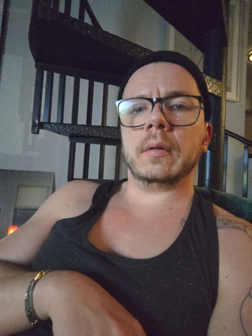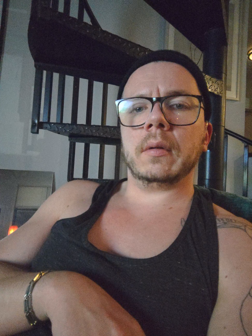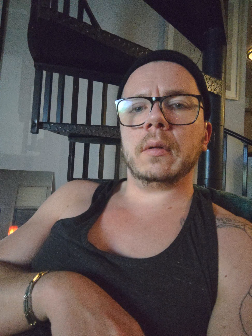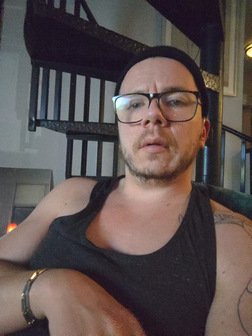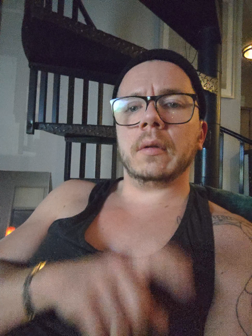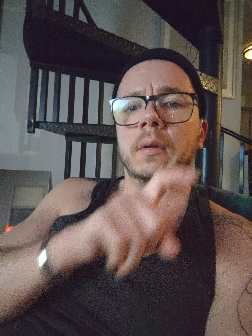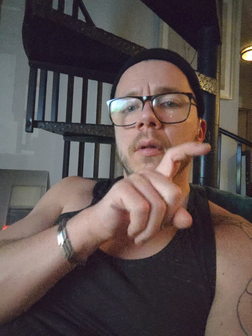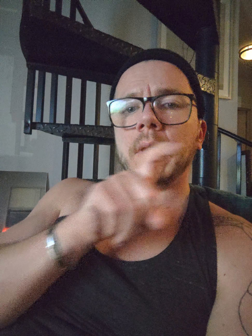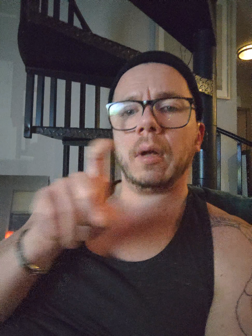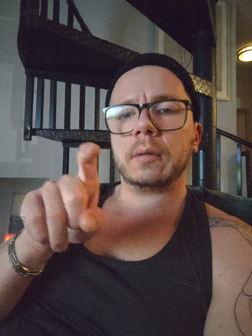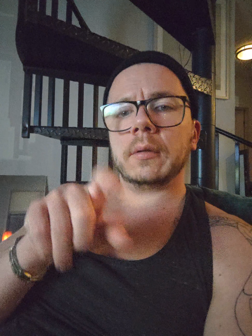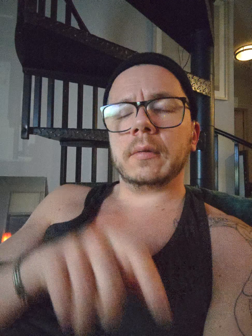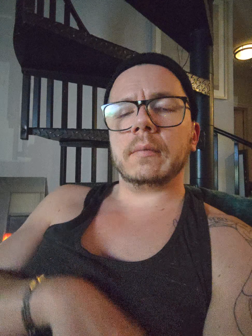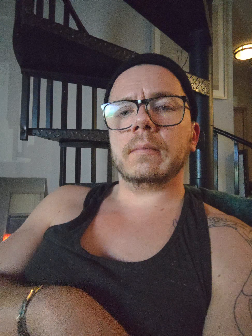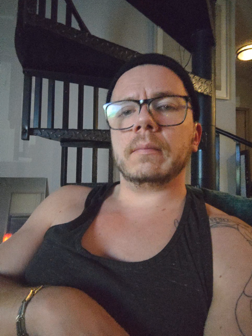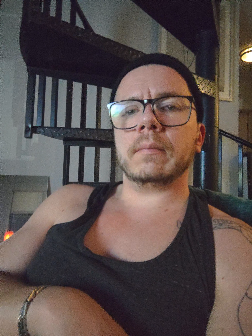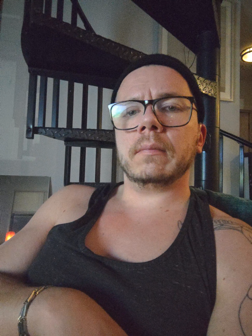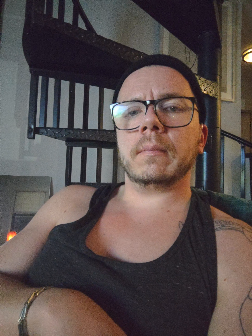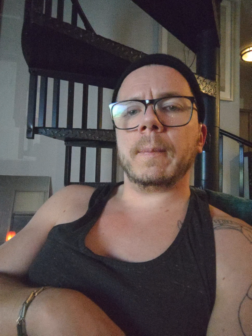closet